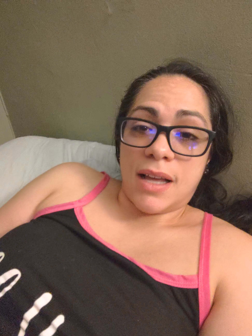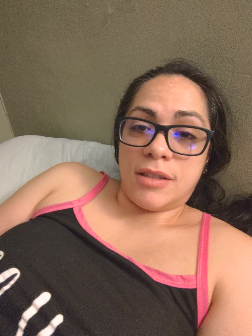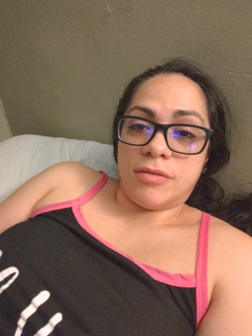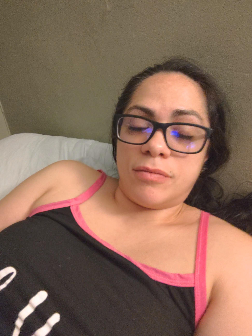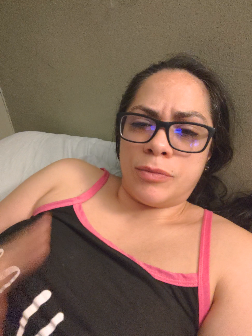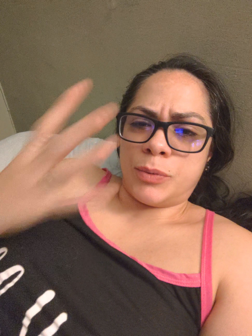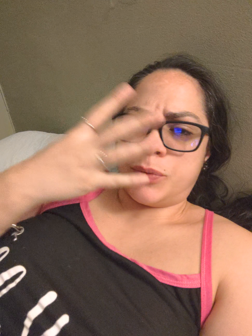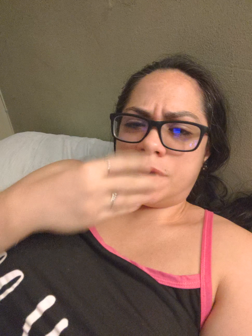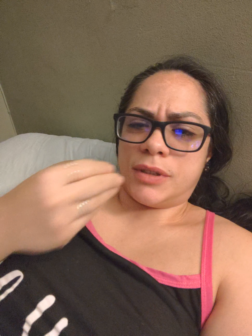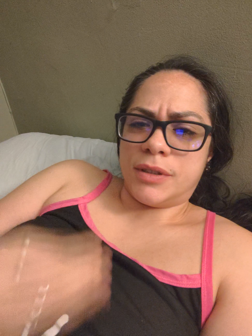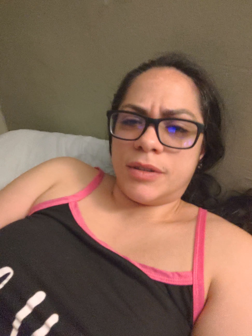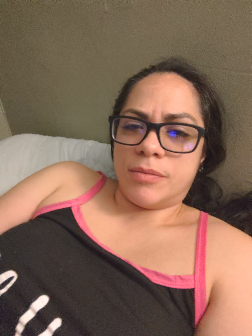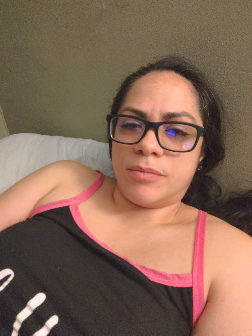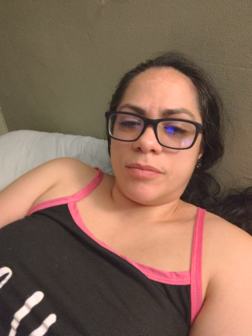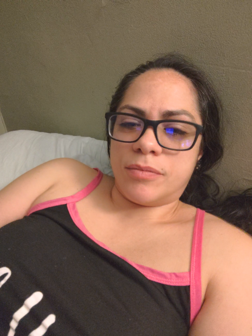pretty